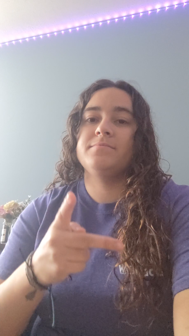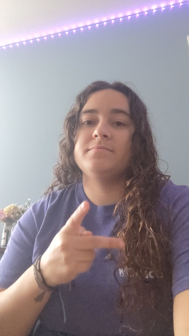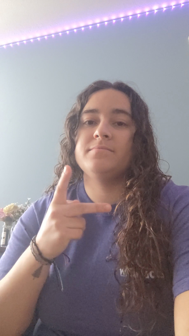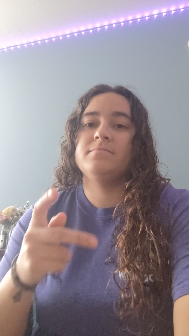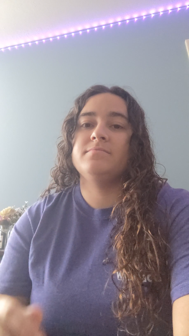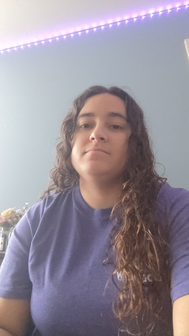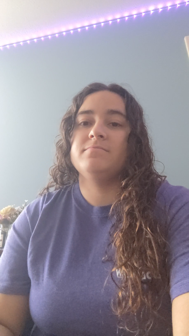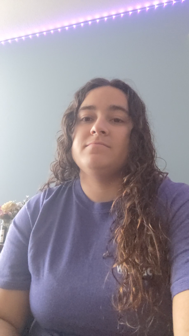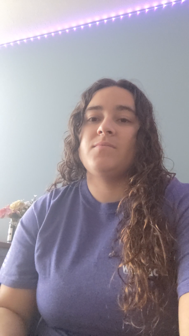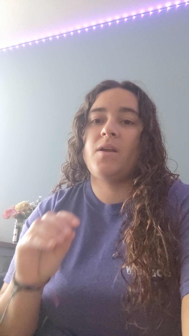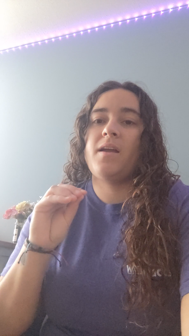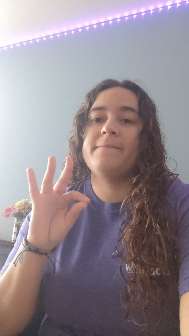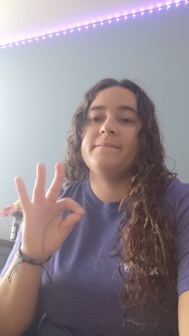of